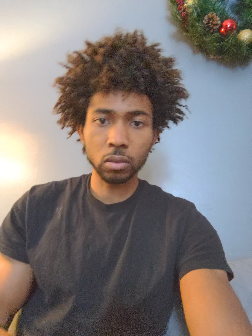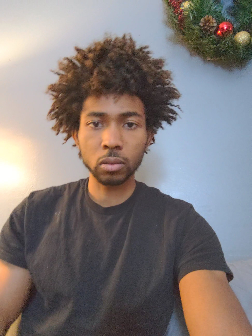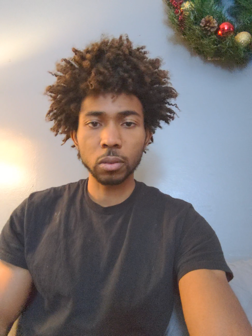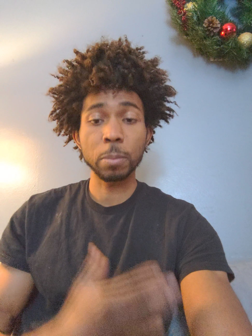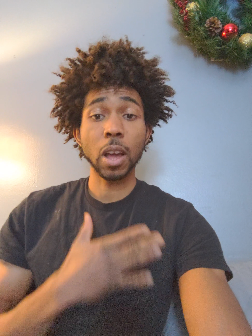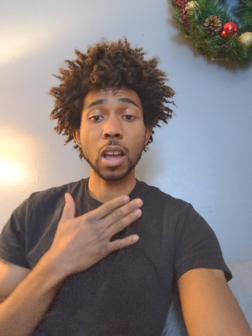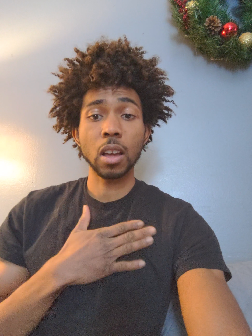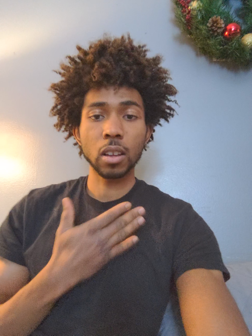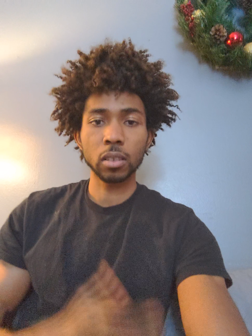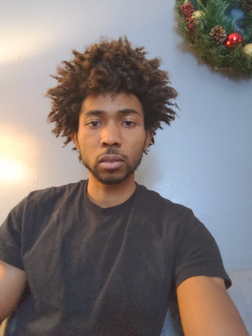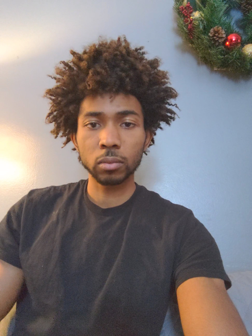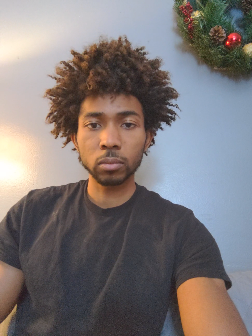happy